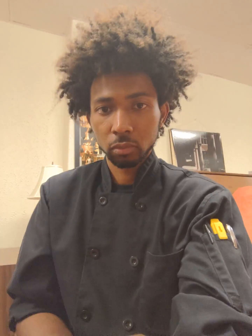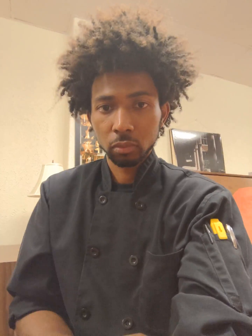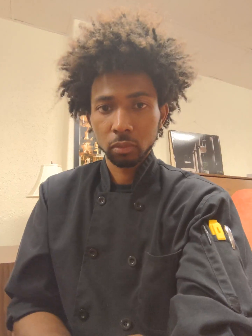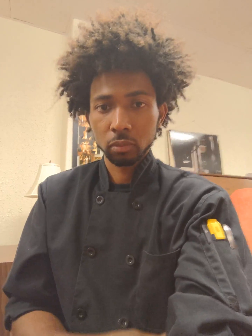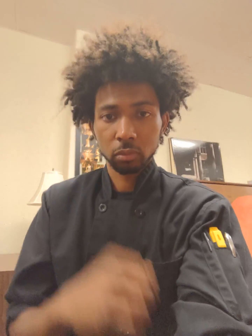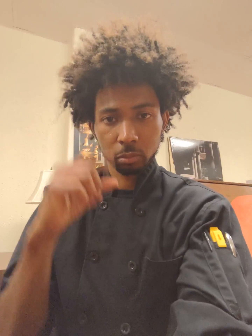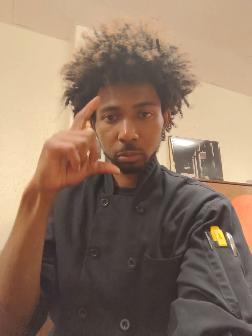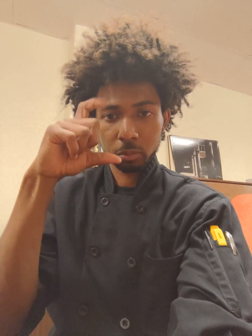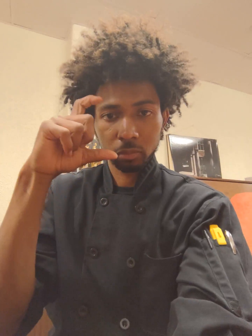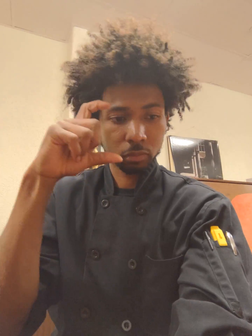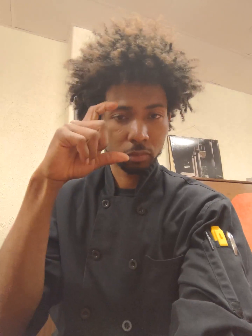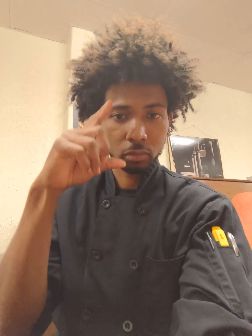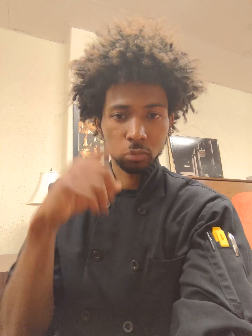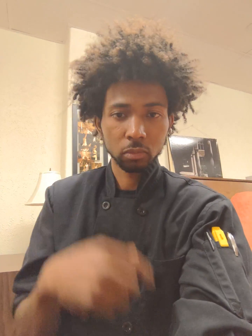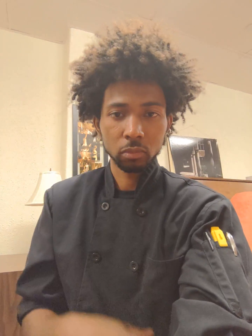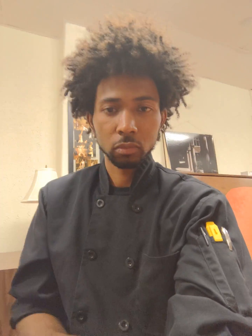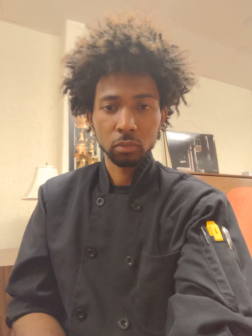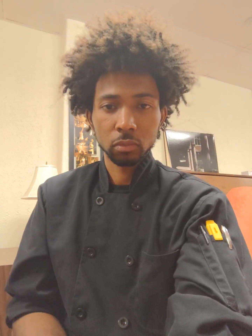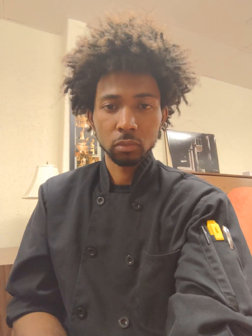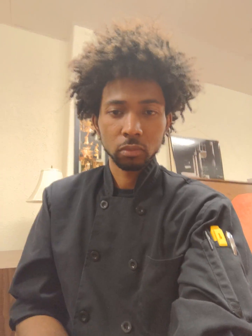camera